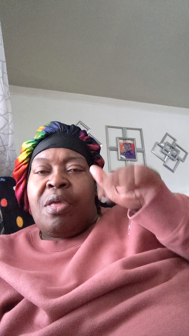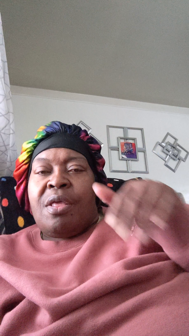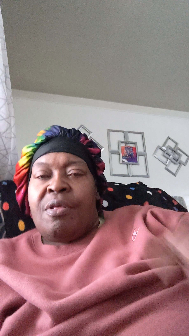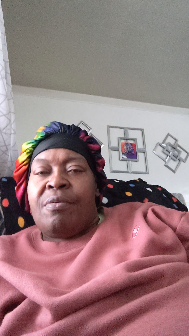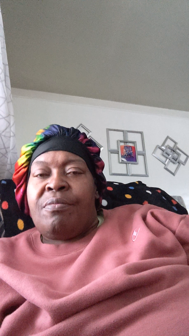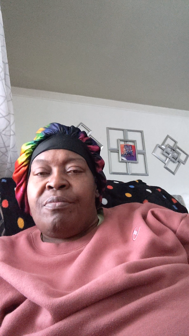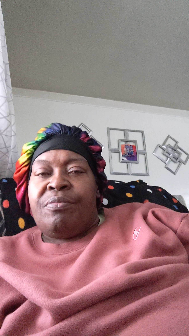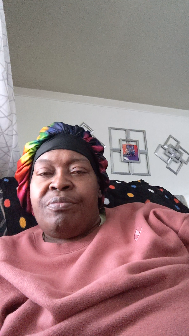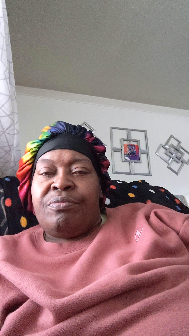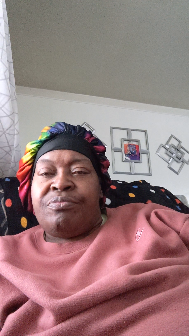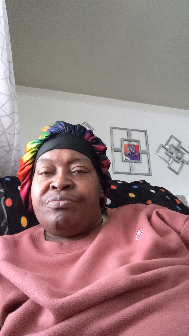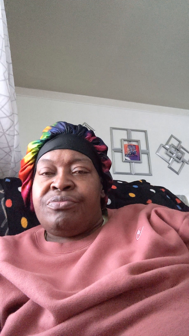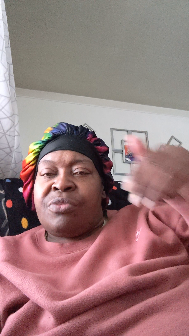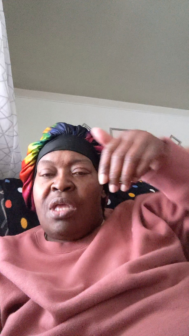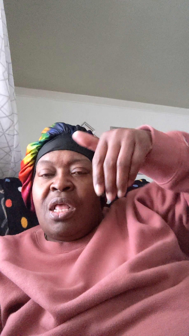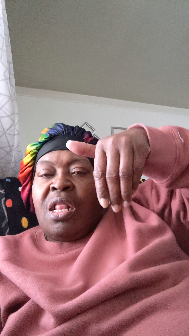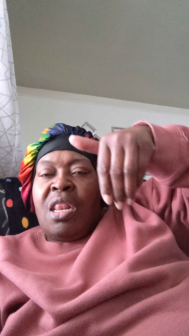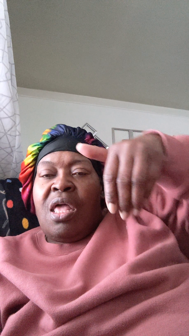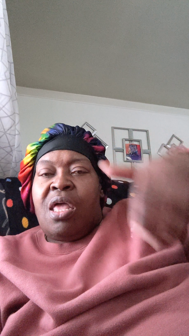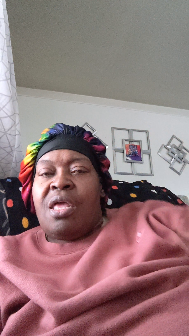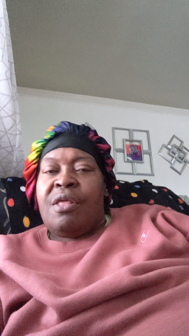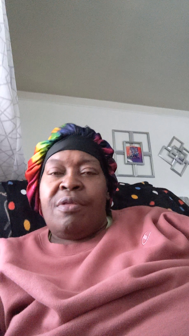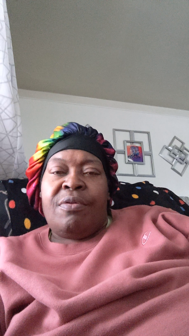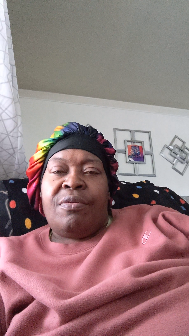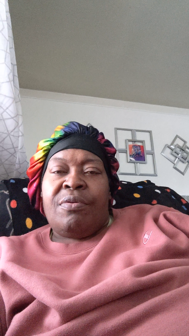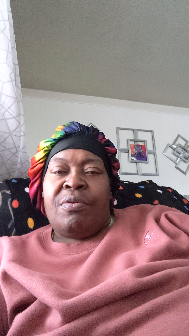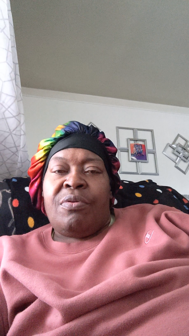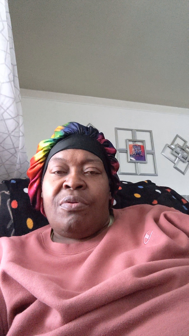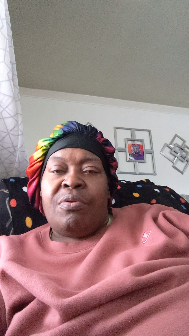night night